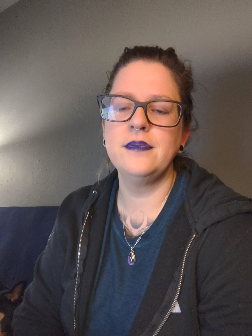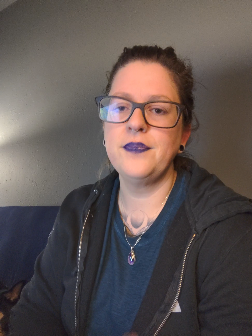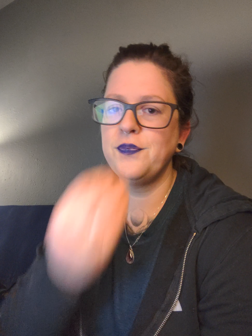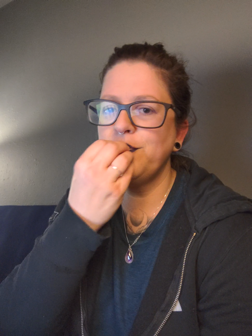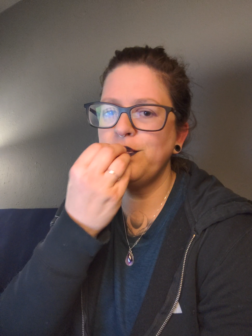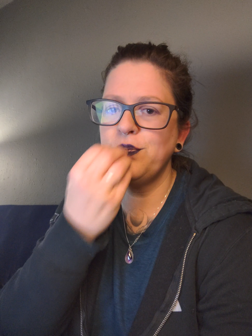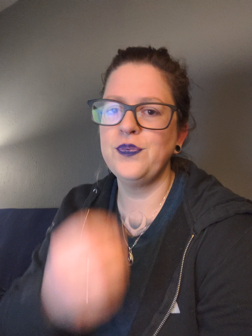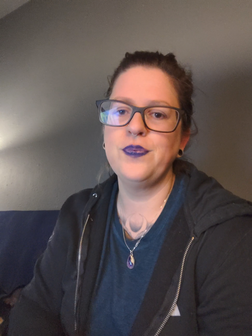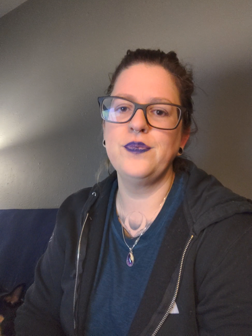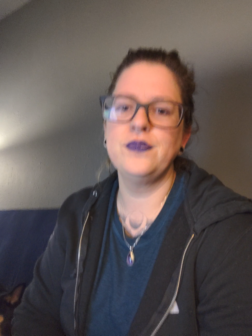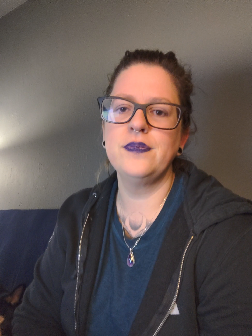food